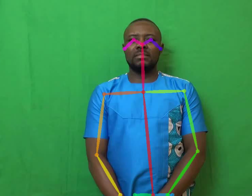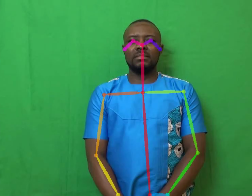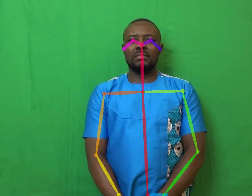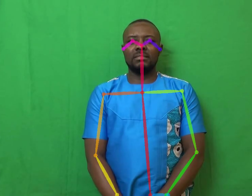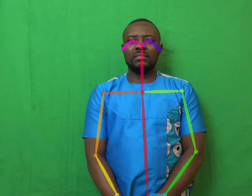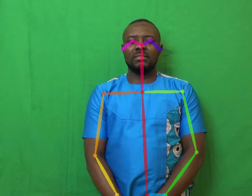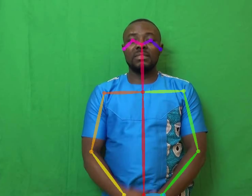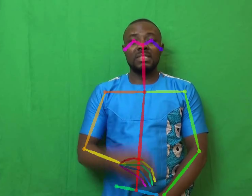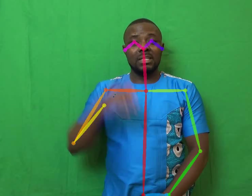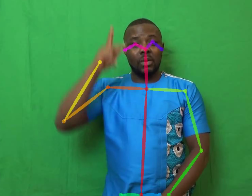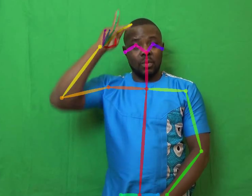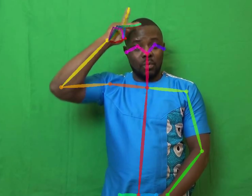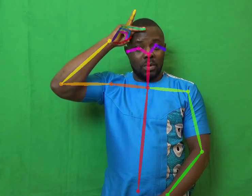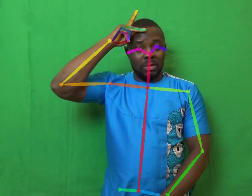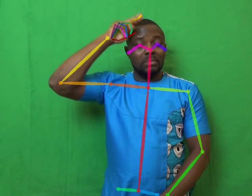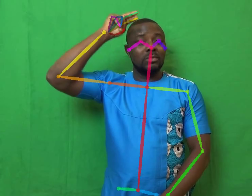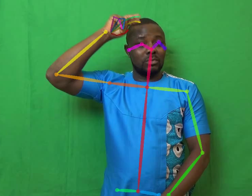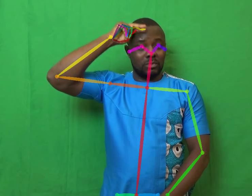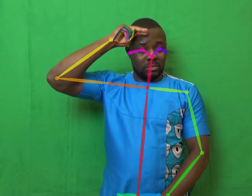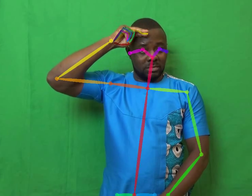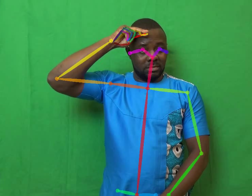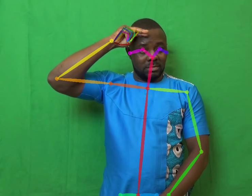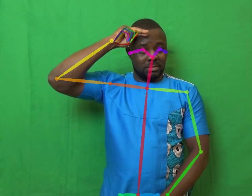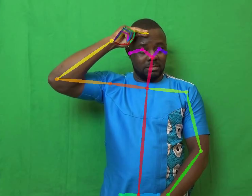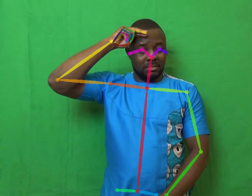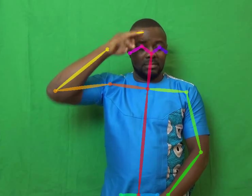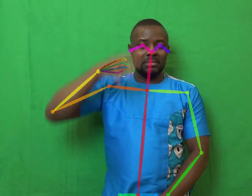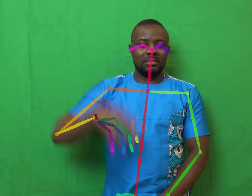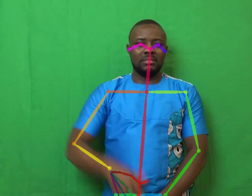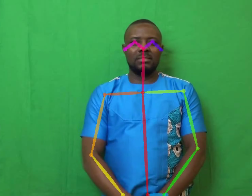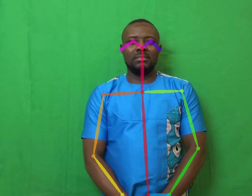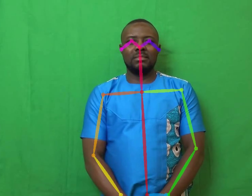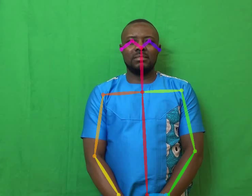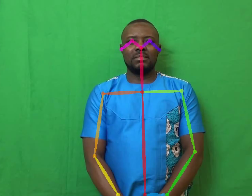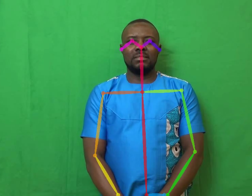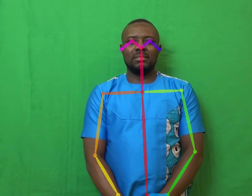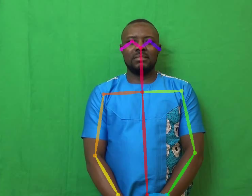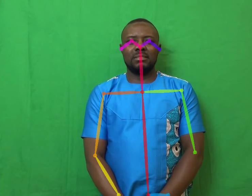Kwame Nkrumah